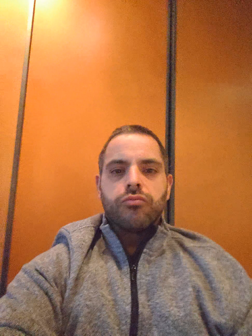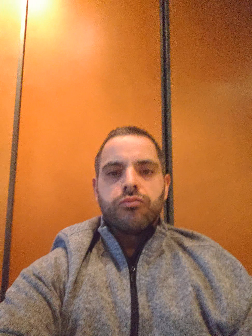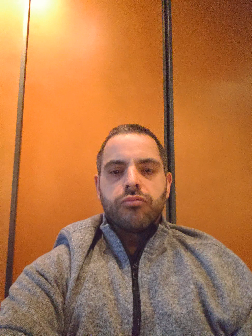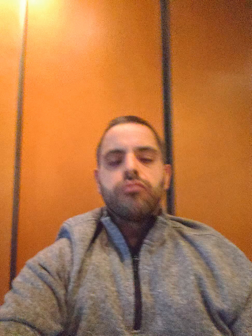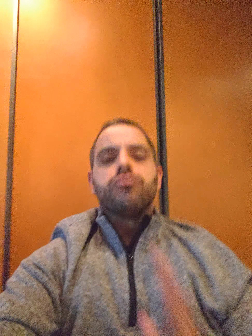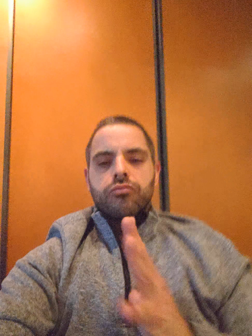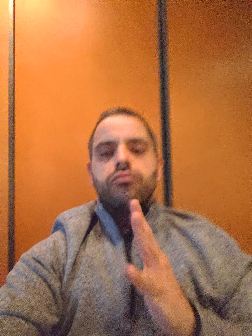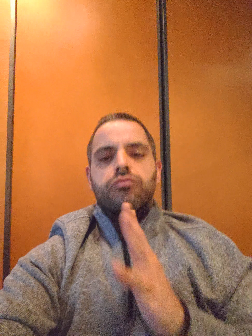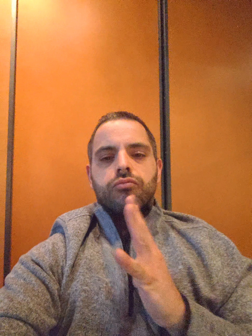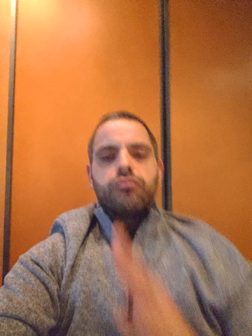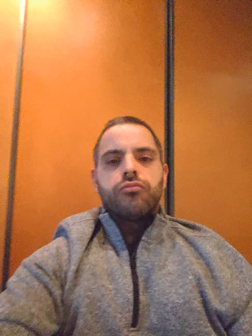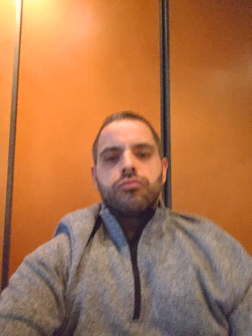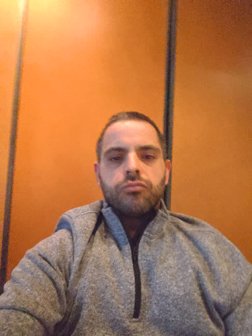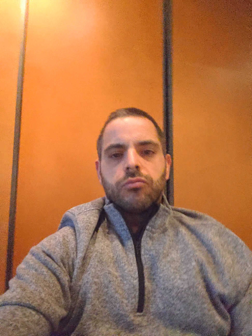fine